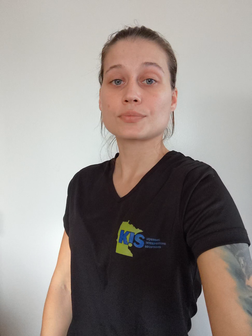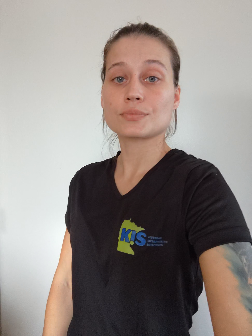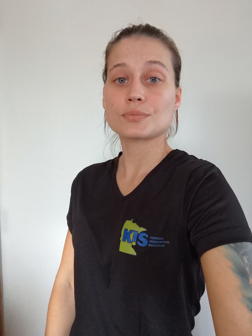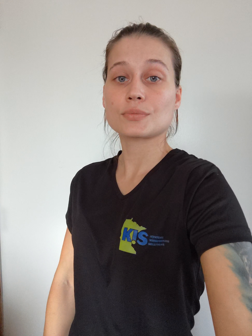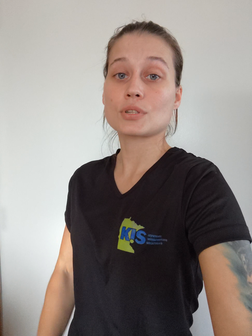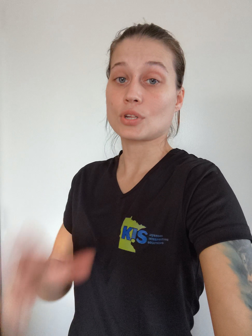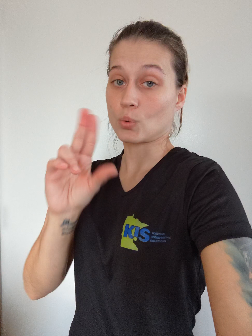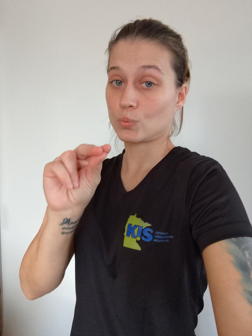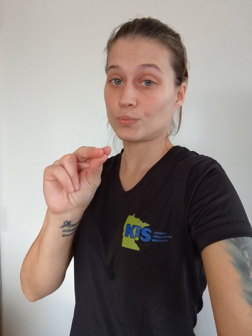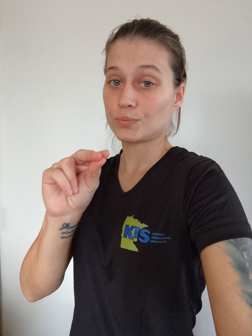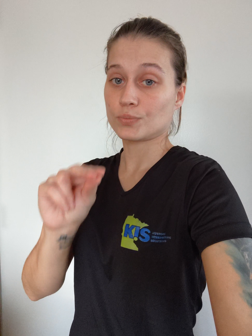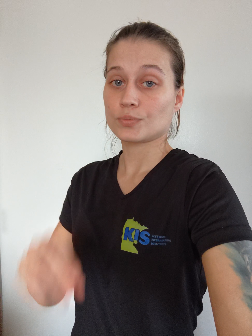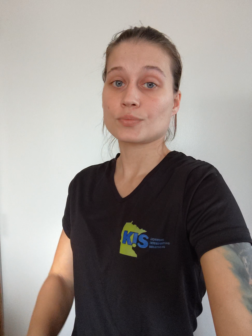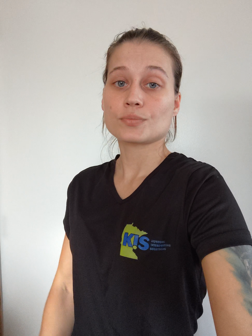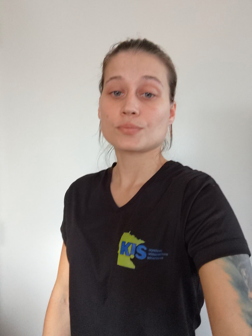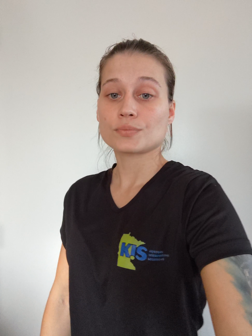no